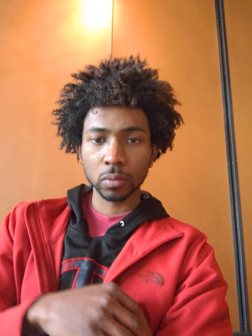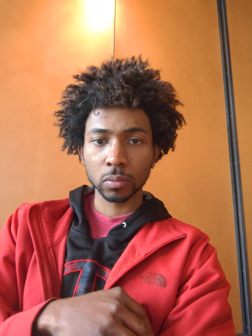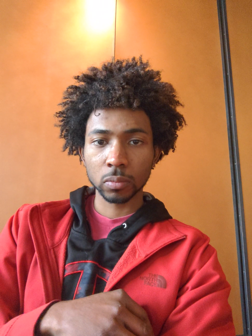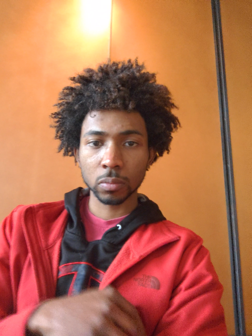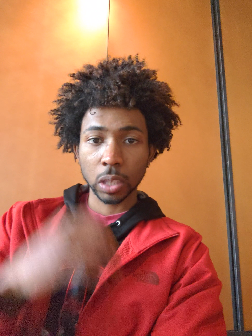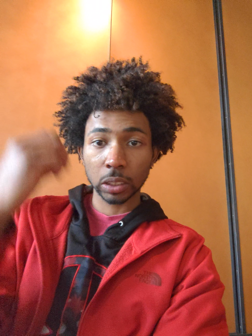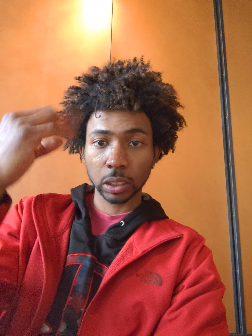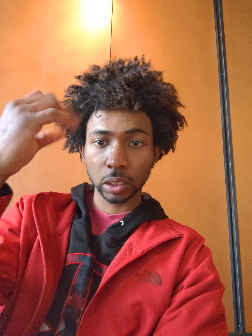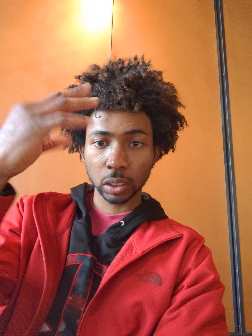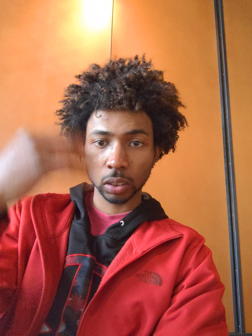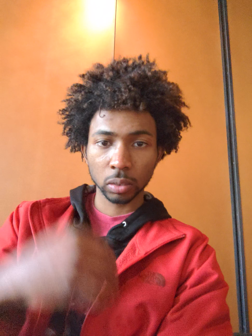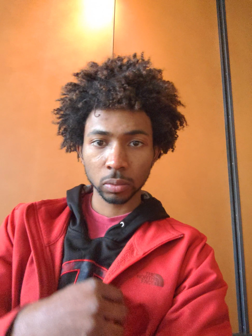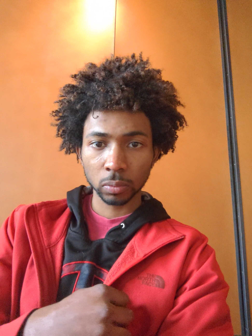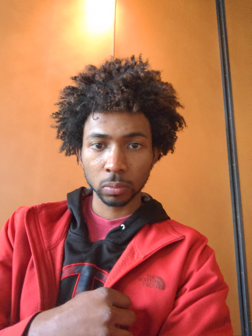shower